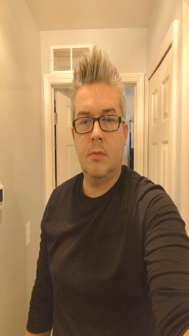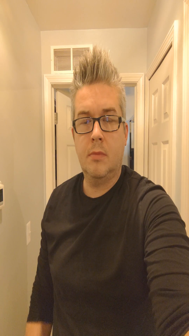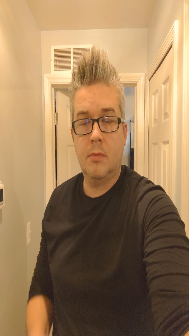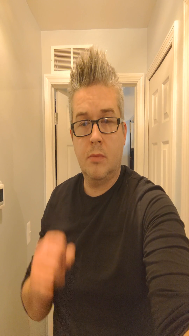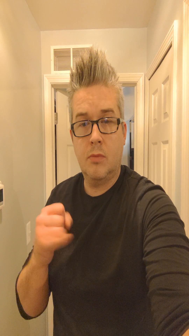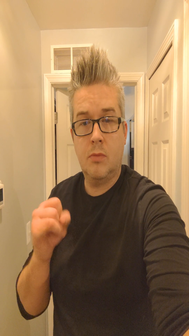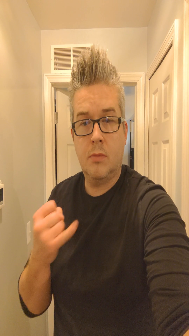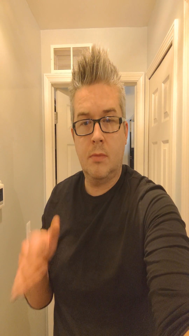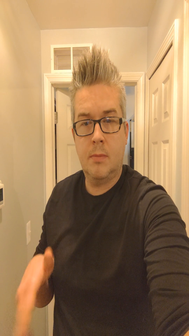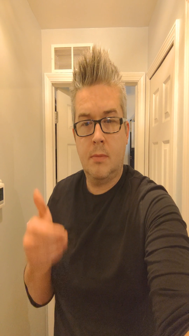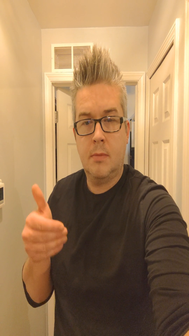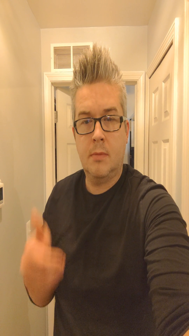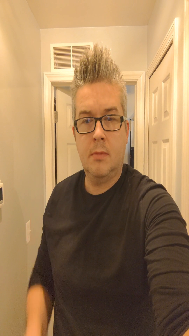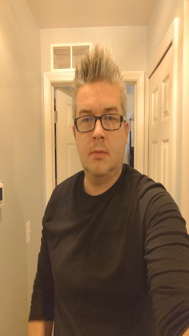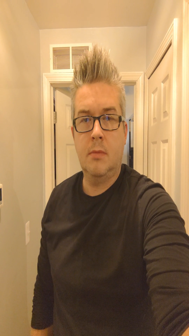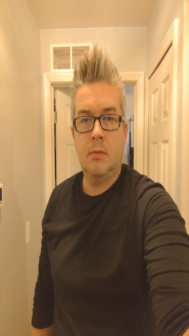jeans